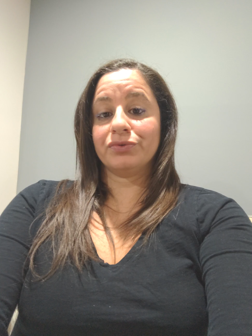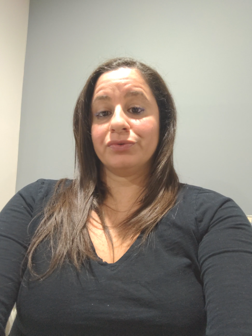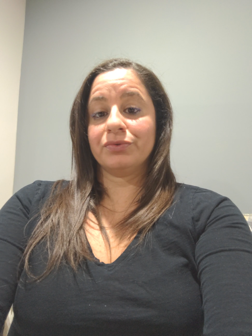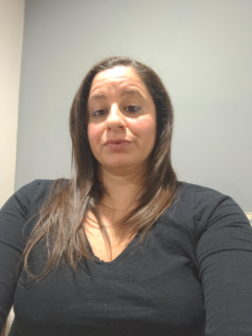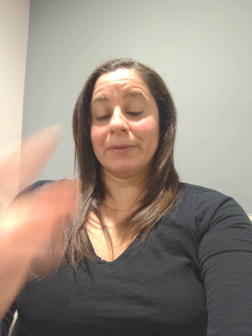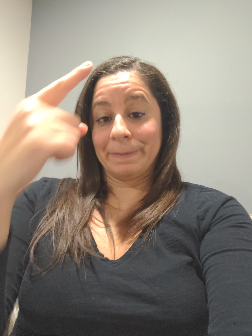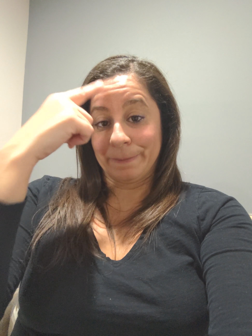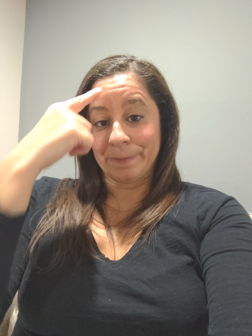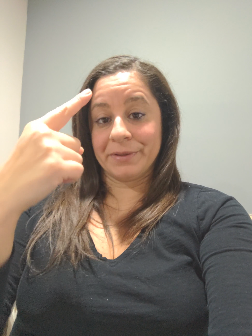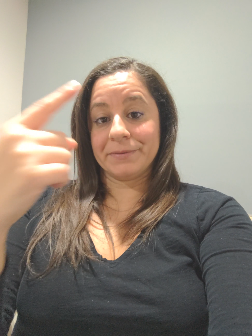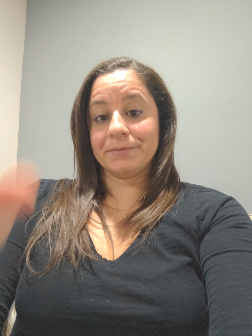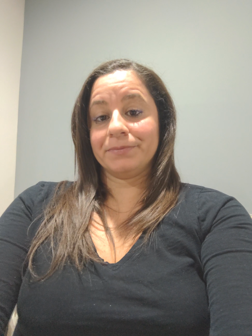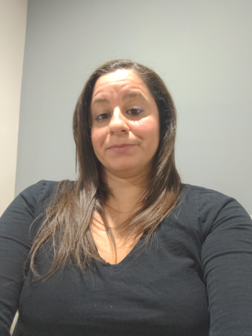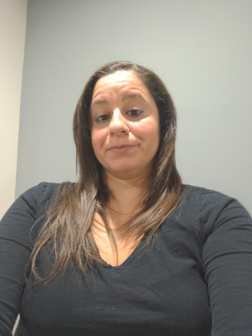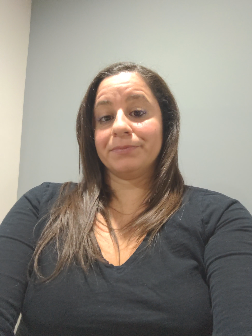penny